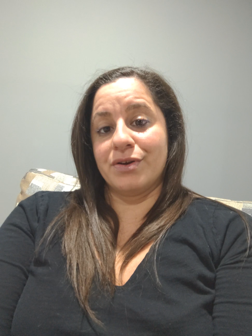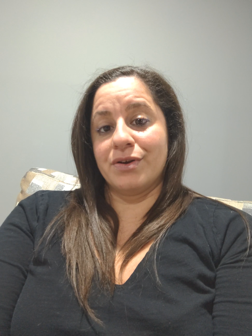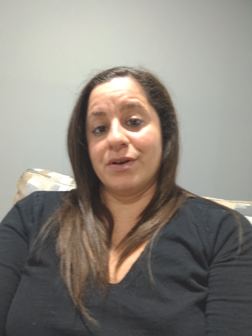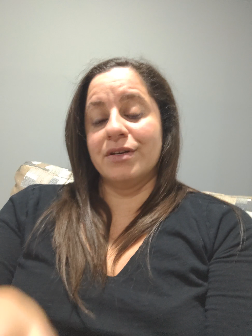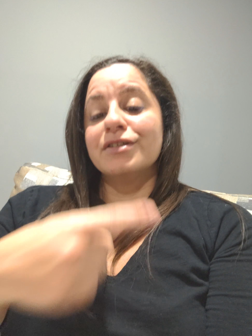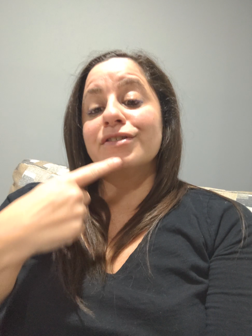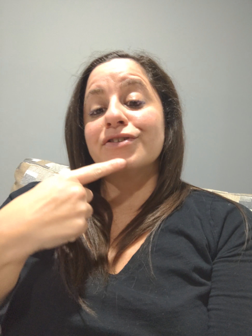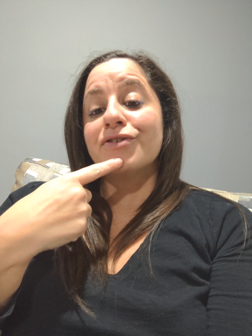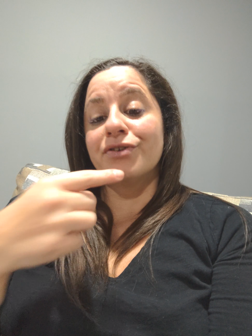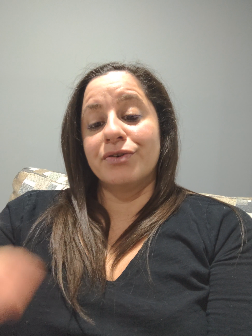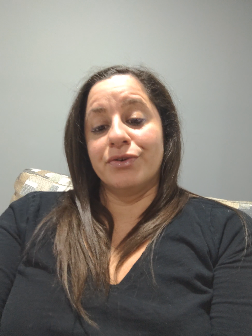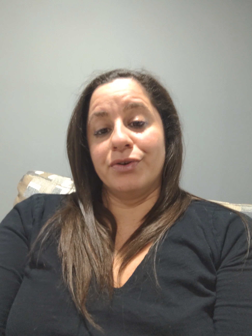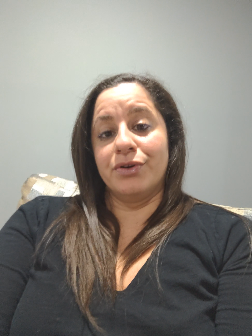chin